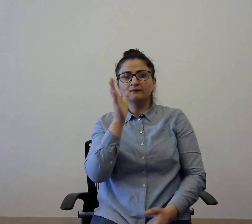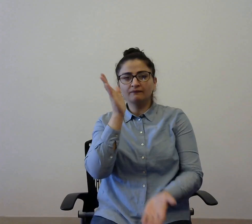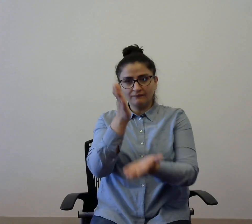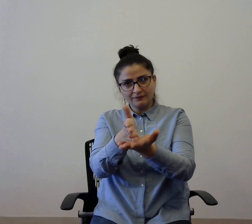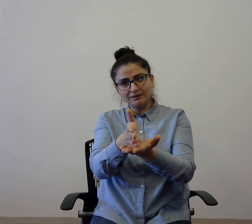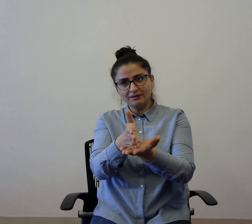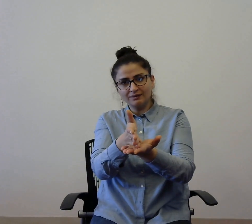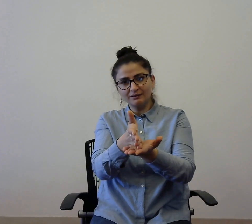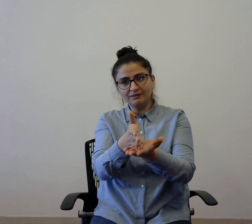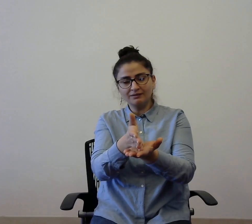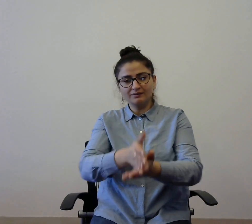var